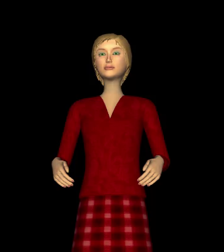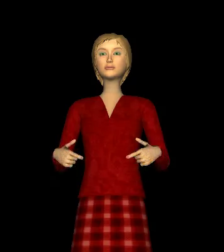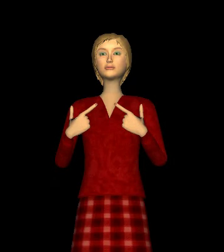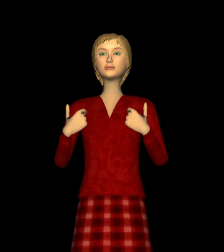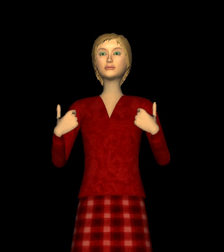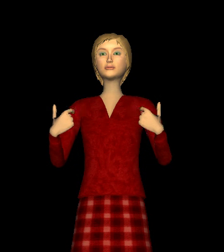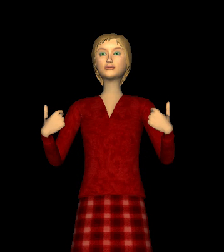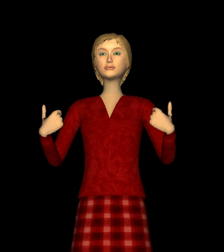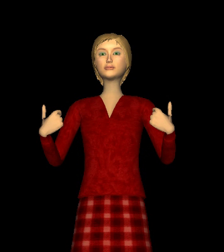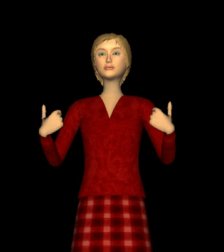مواد